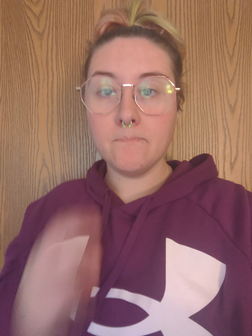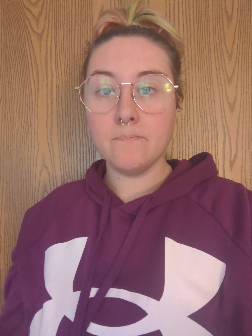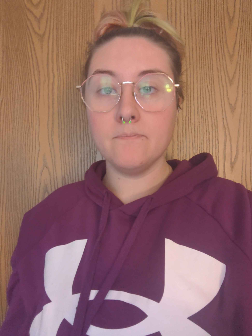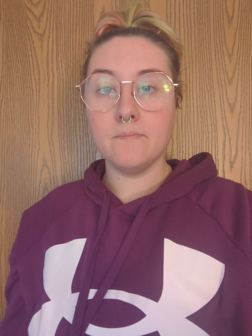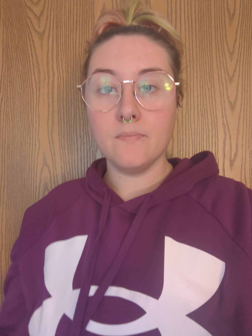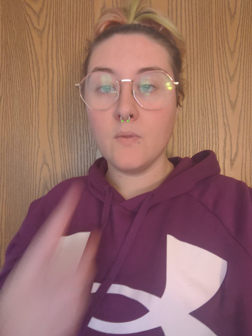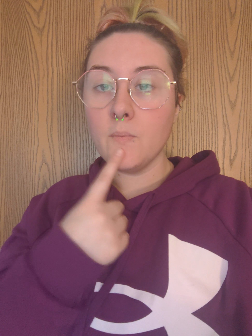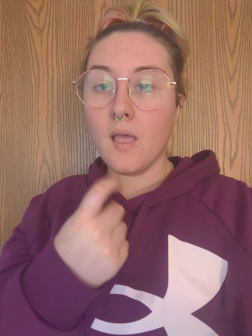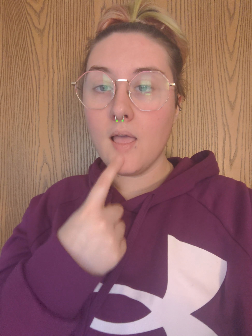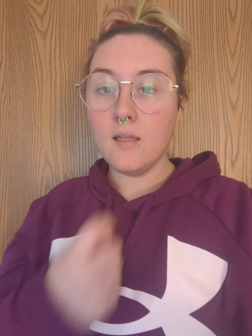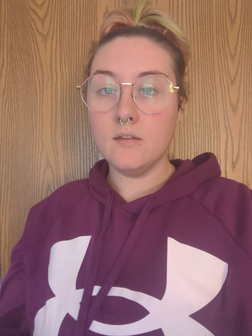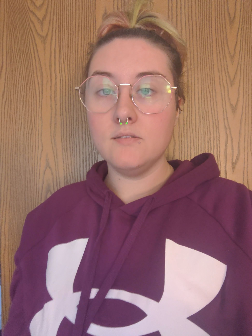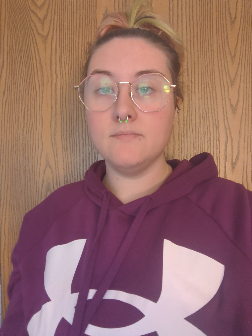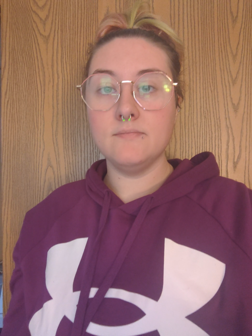red